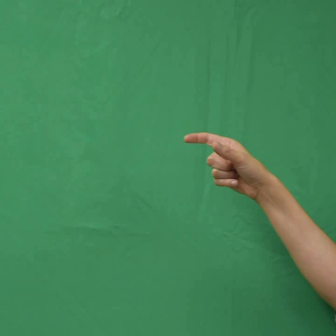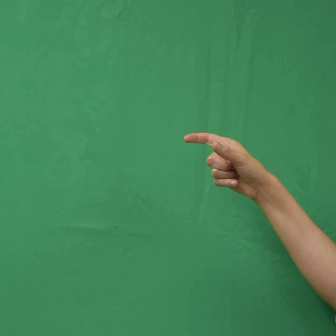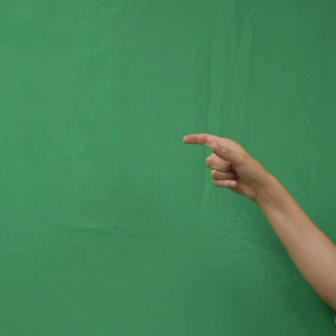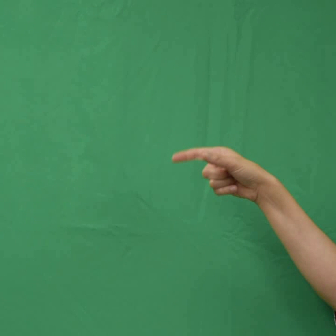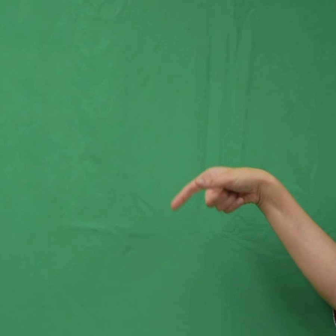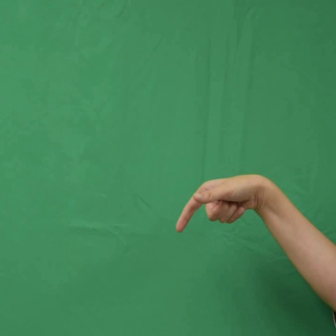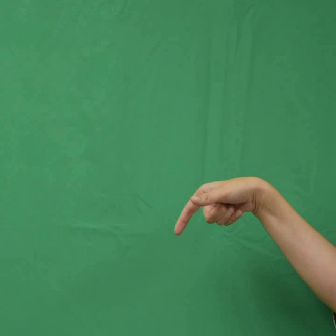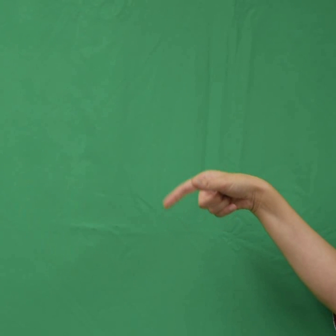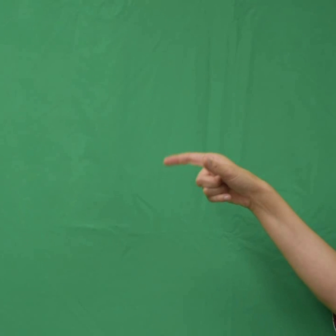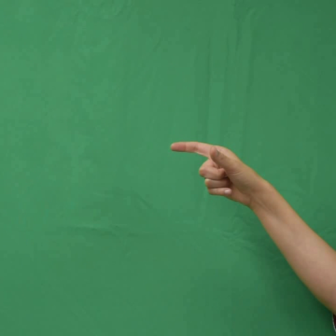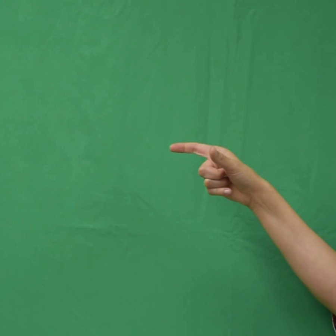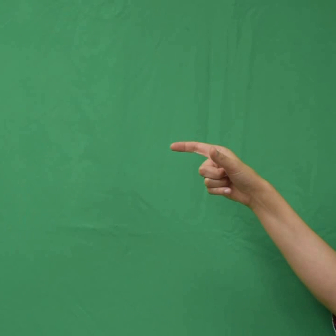Q